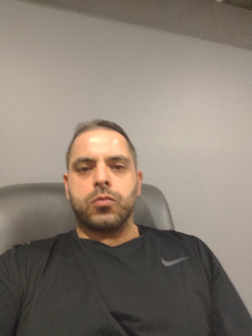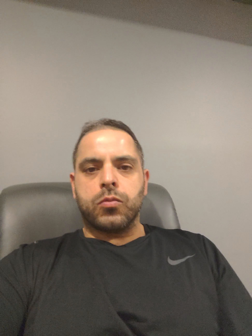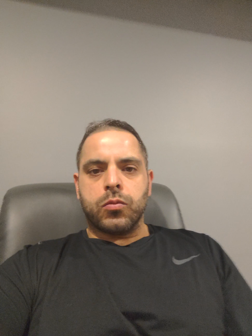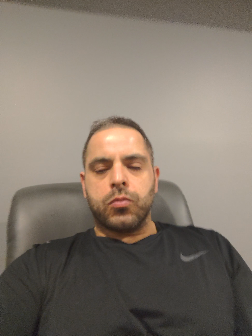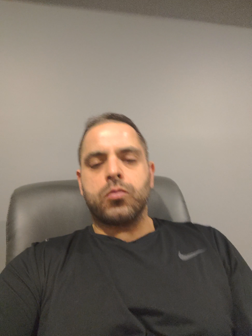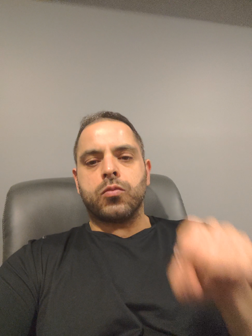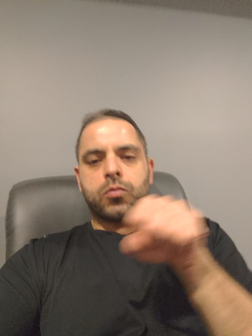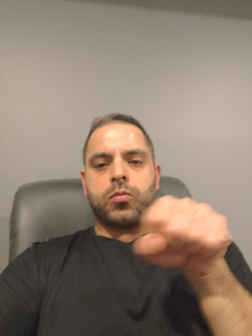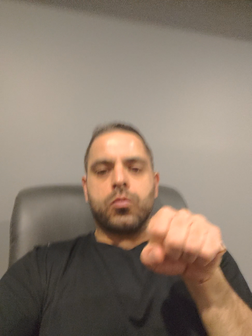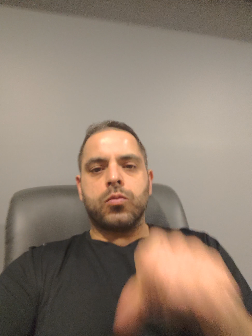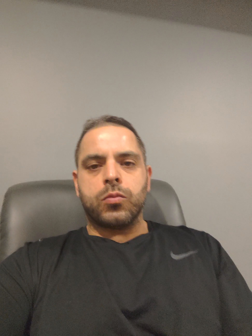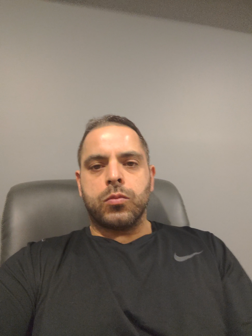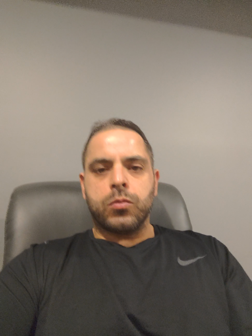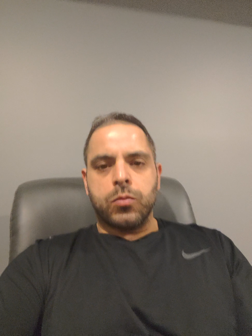shoe